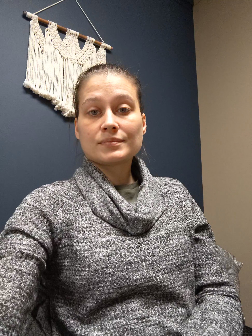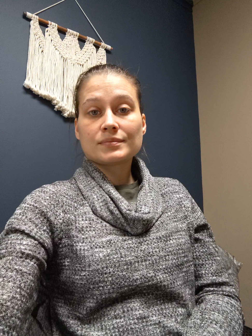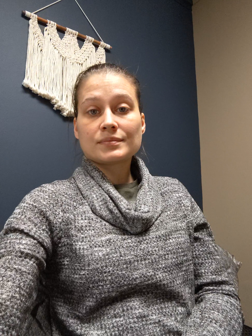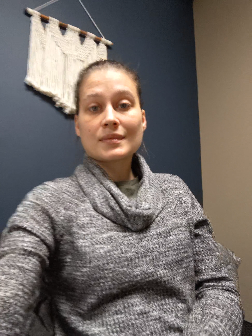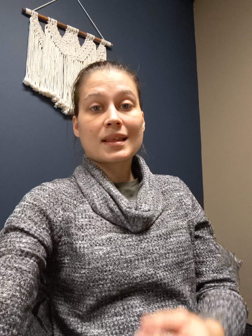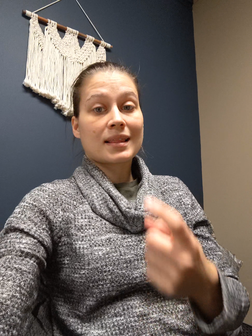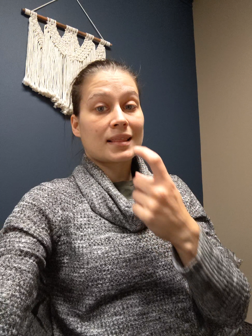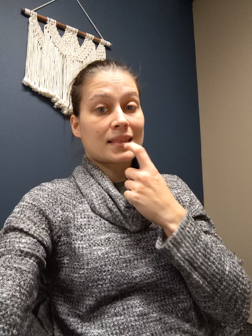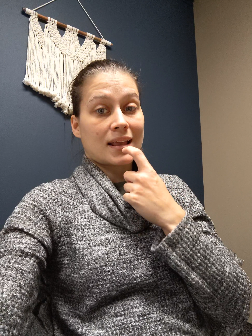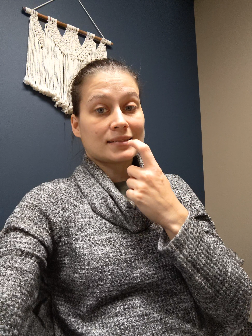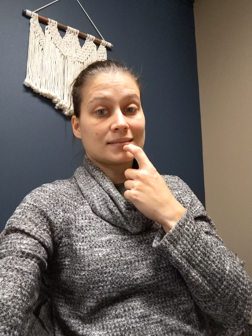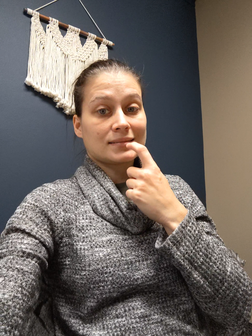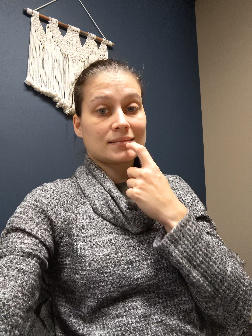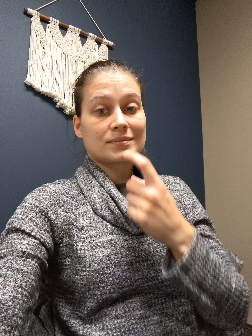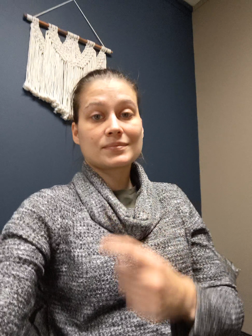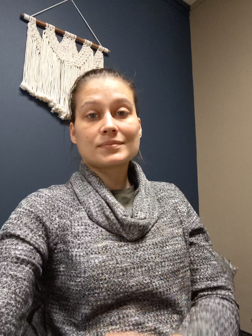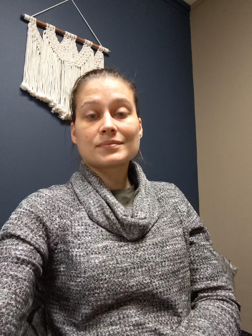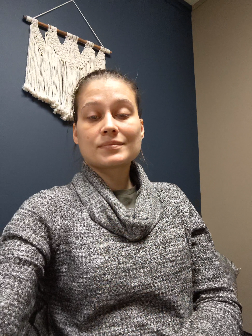window